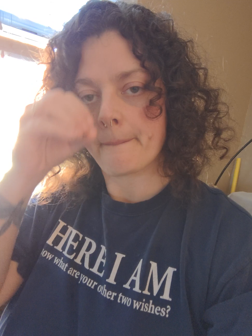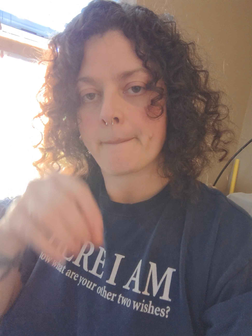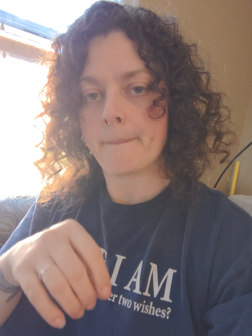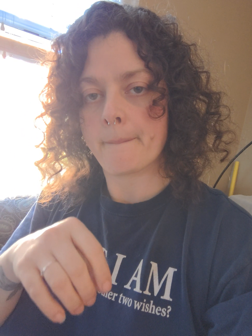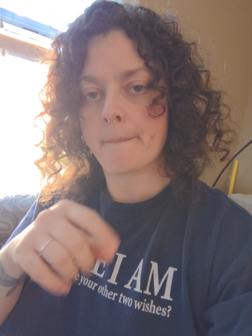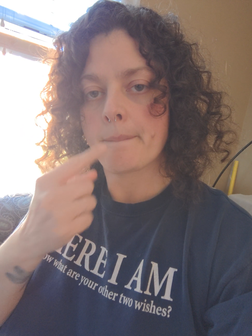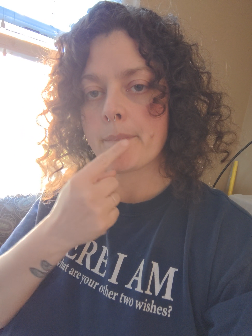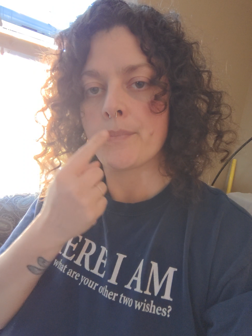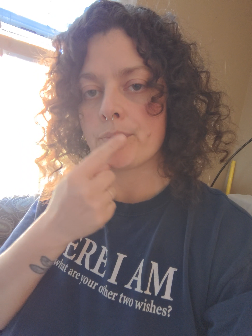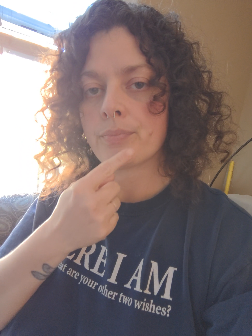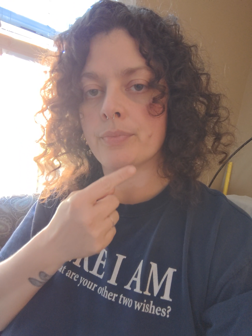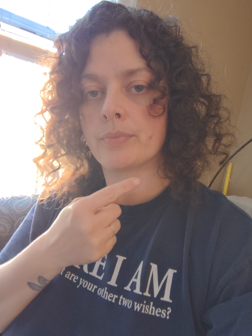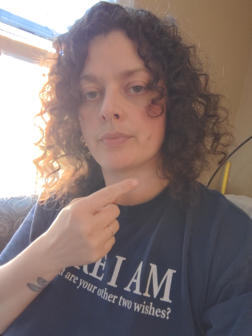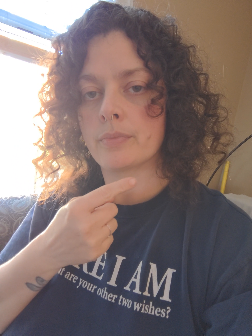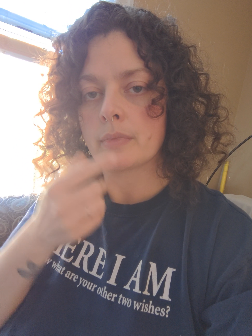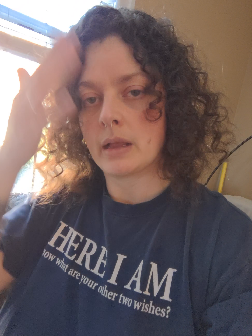mouth